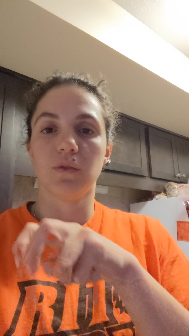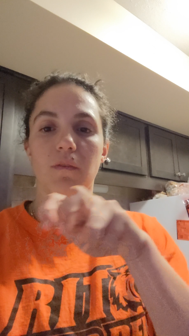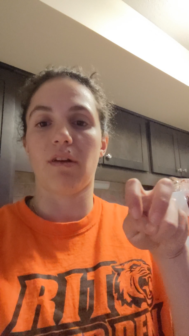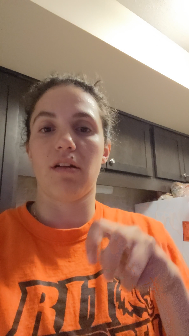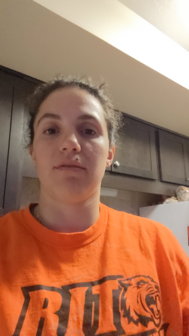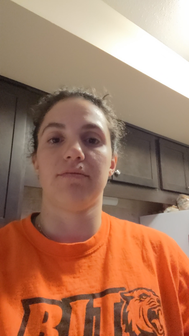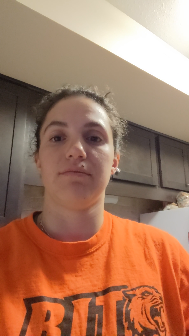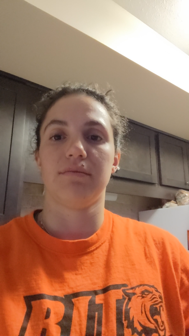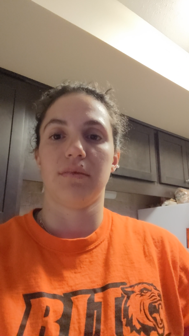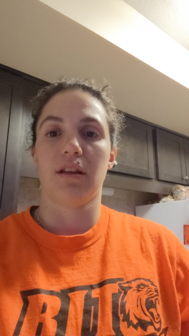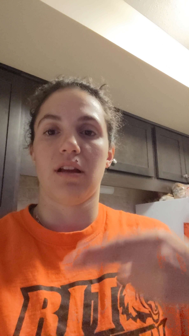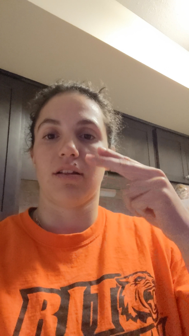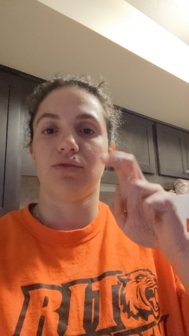high chair